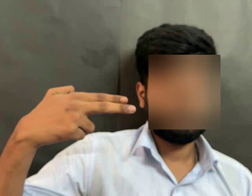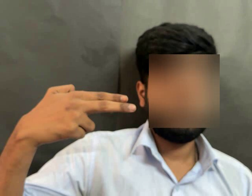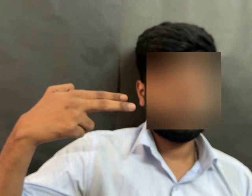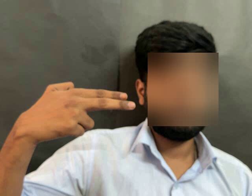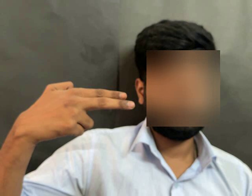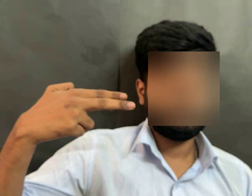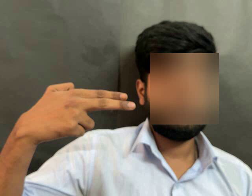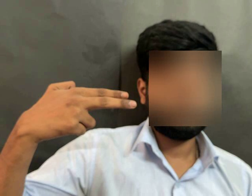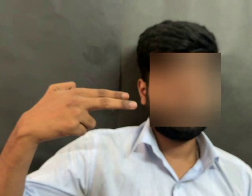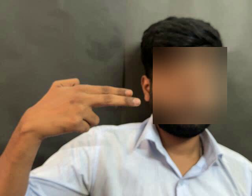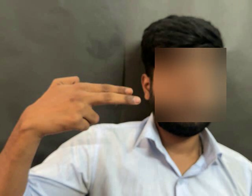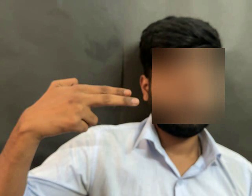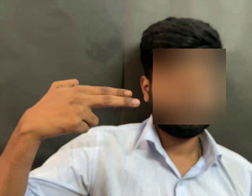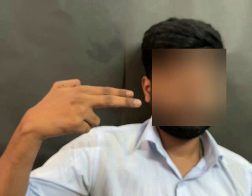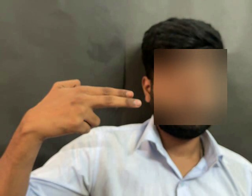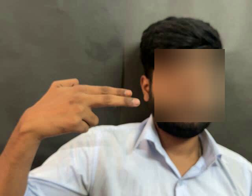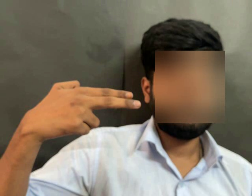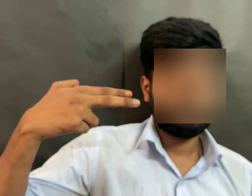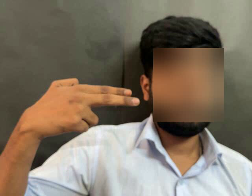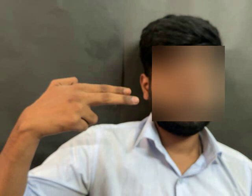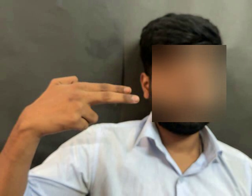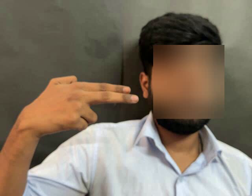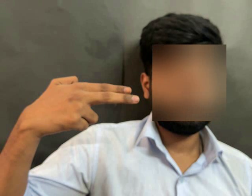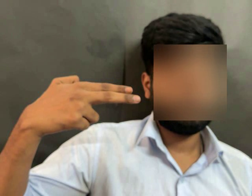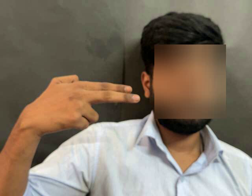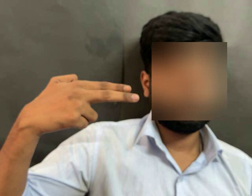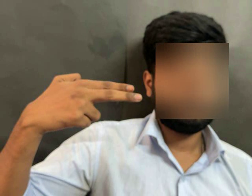H